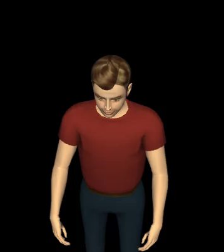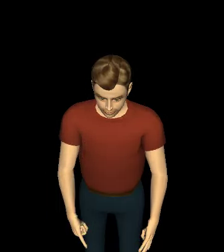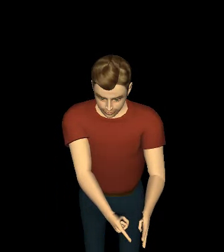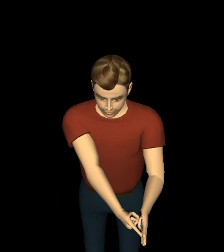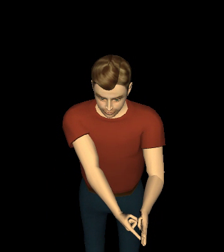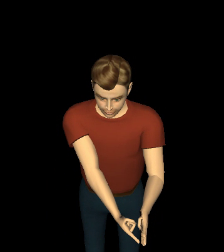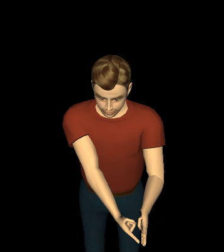موسم